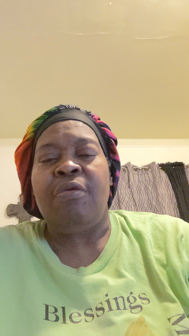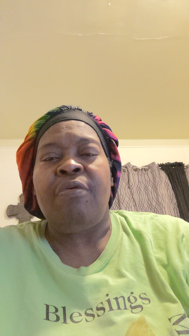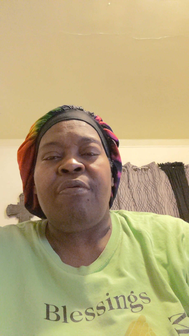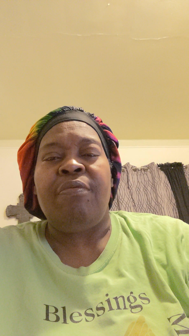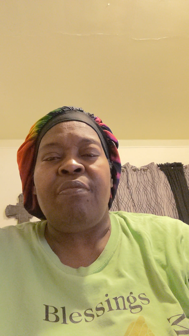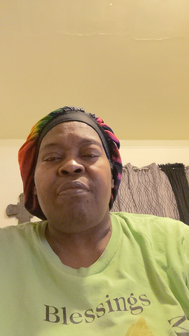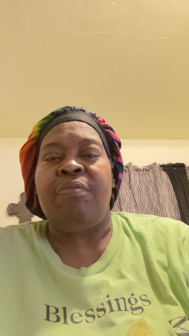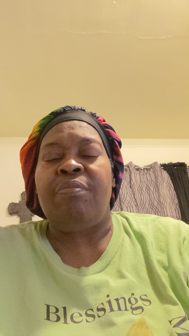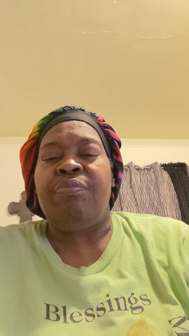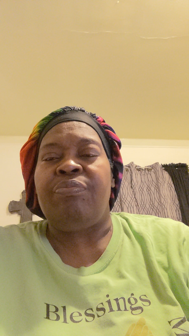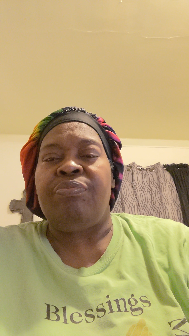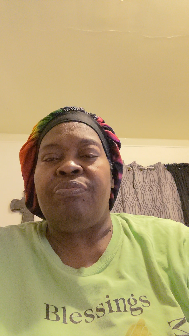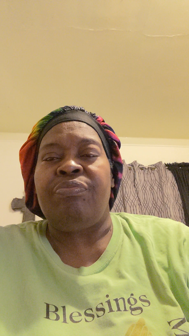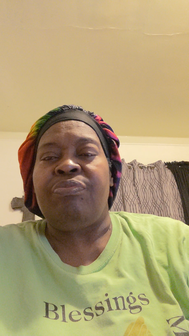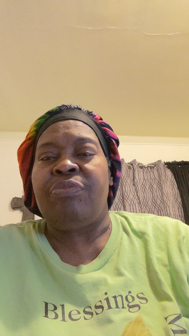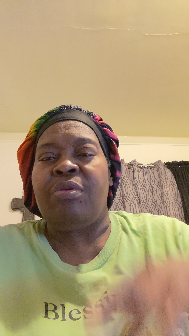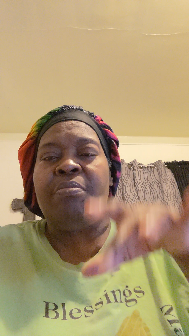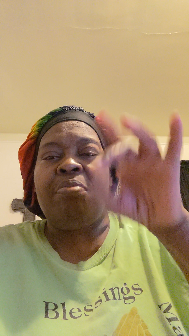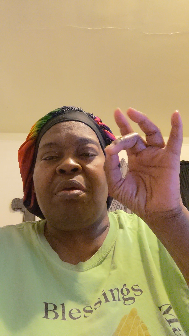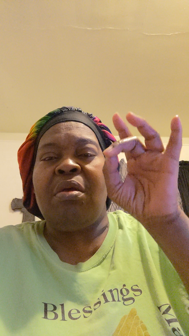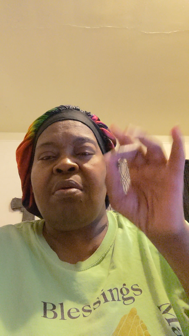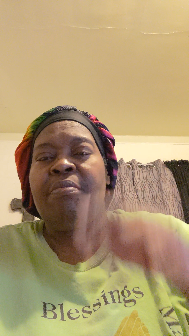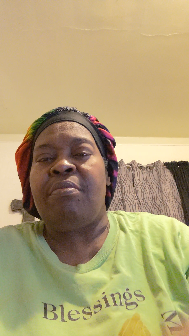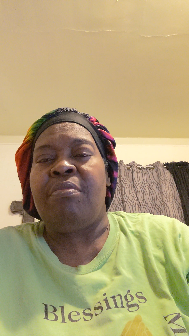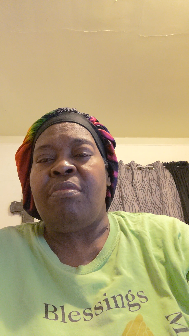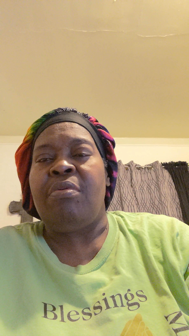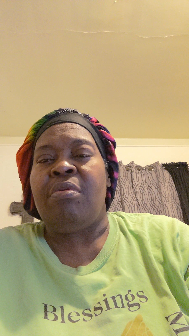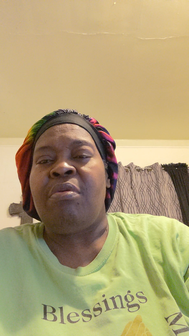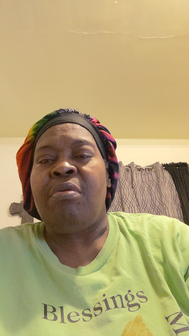pick